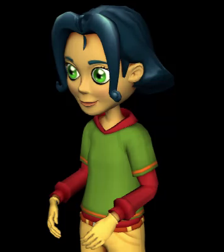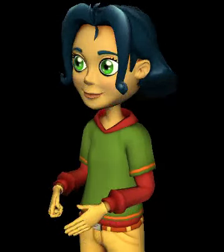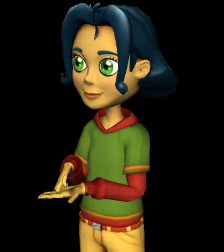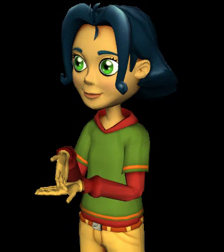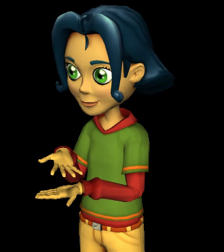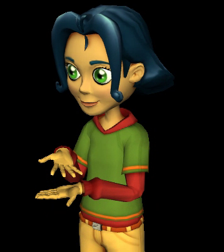باهض